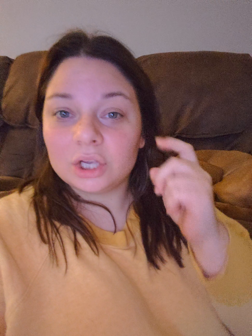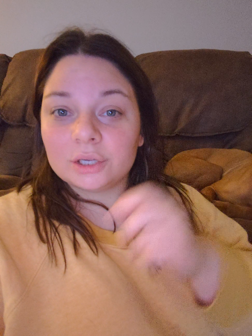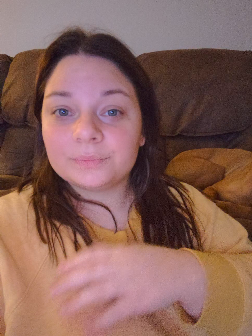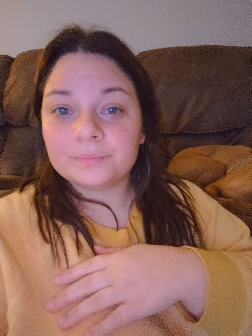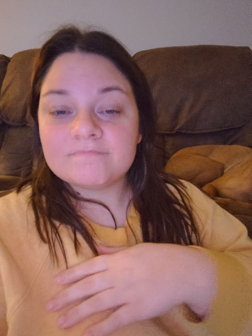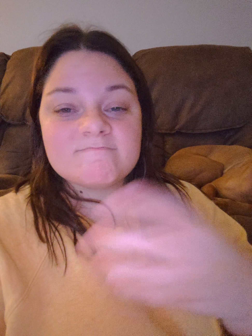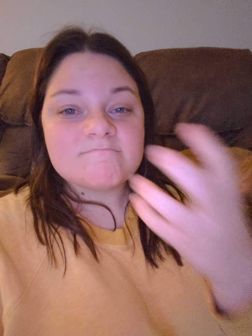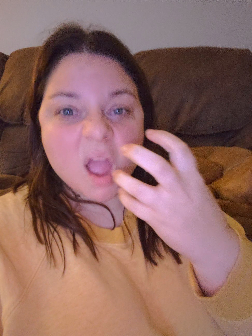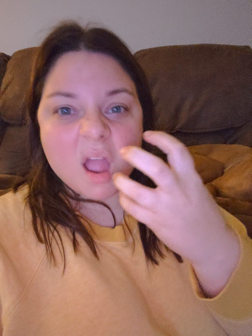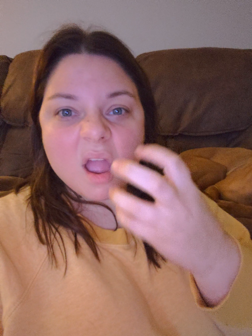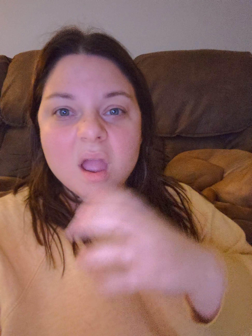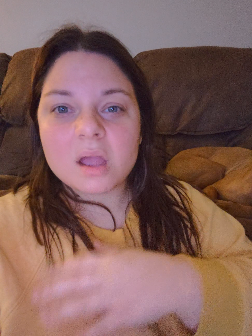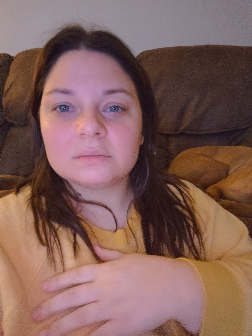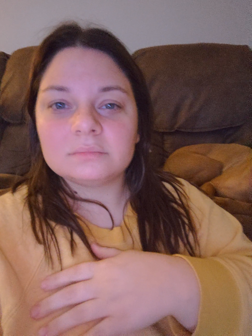mad